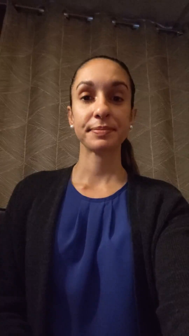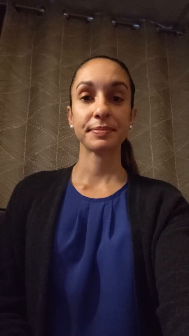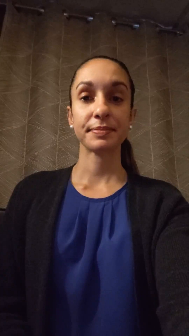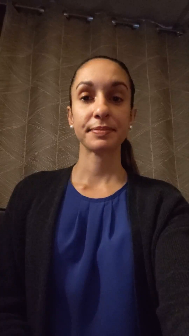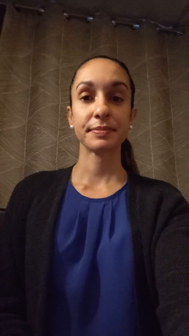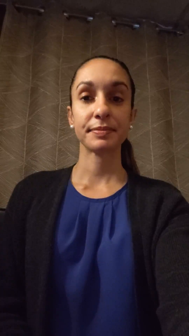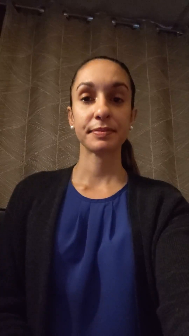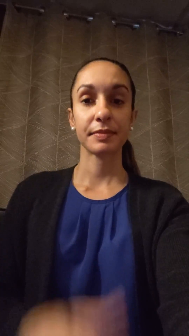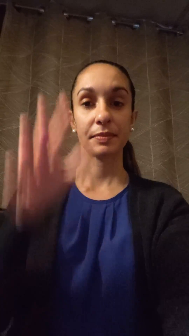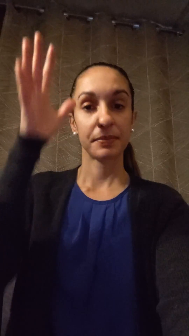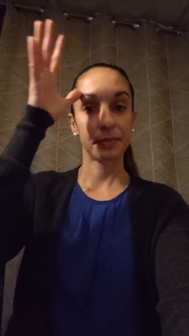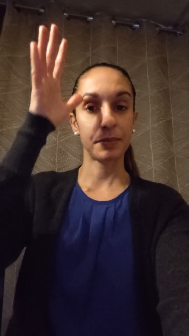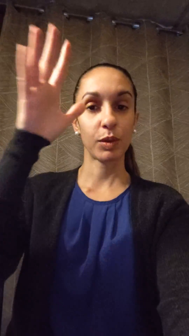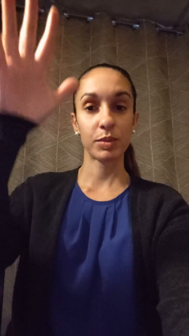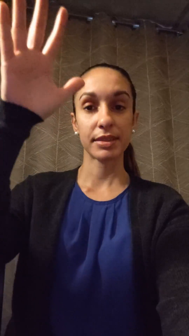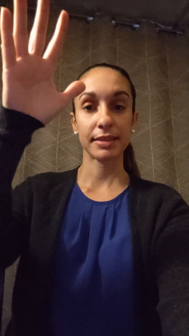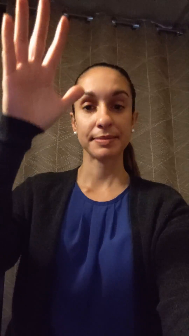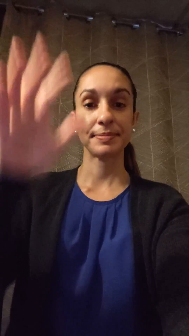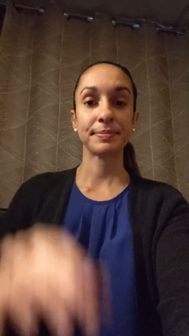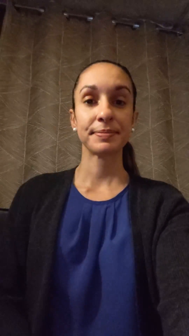moose